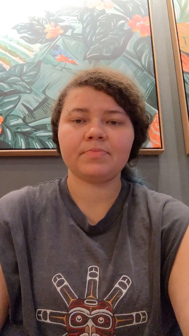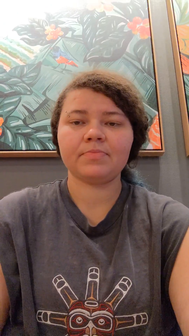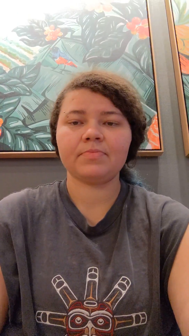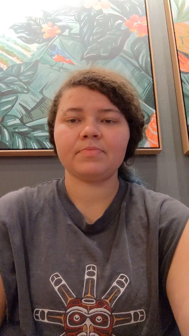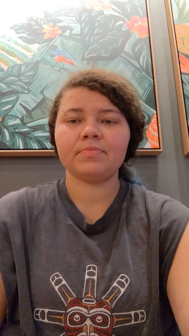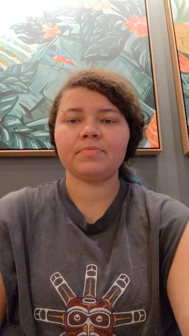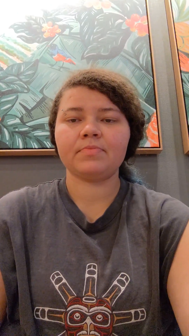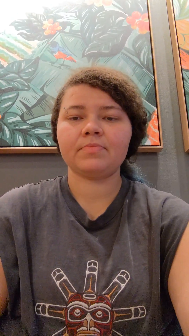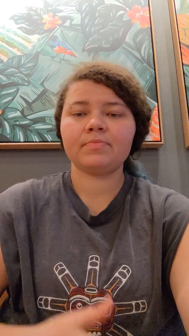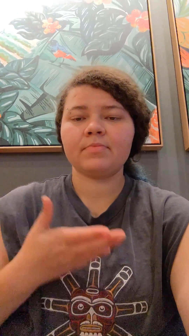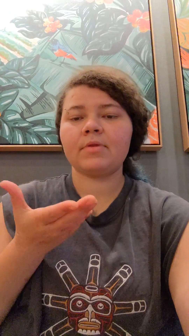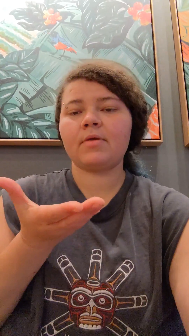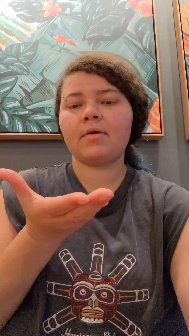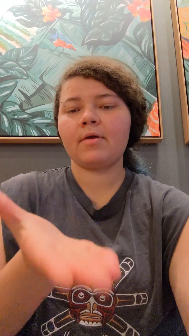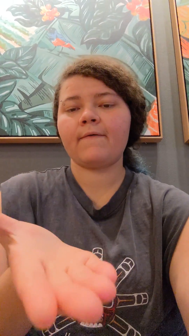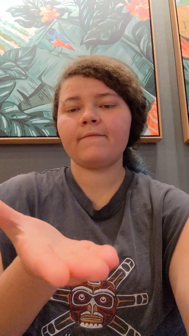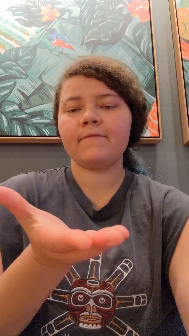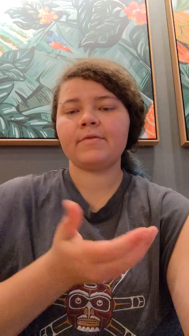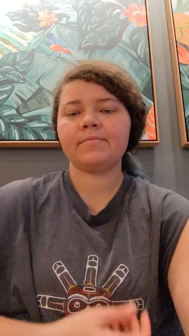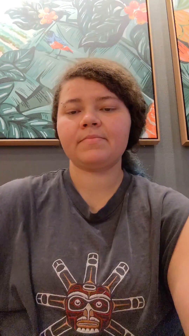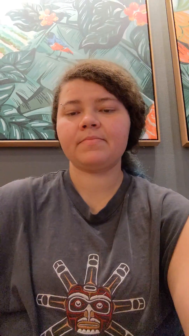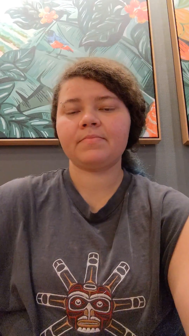oven